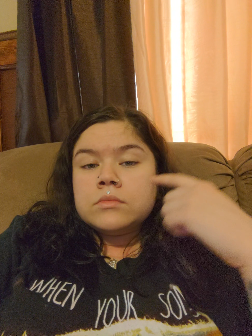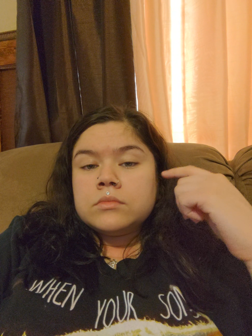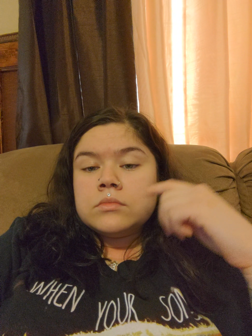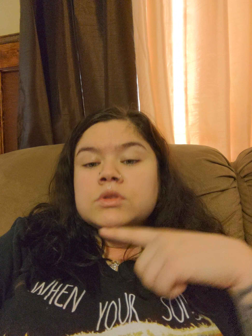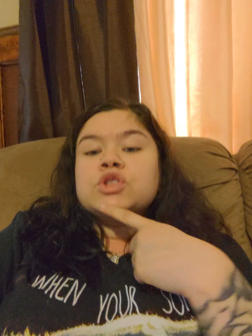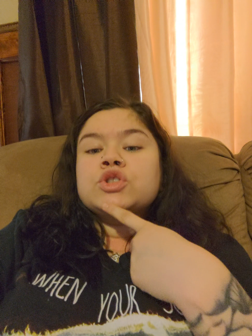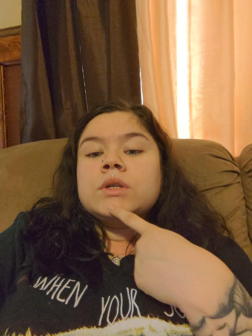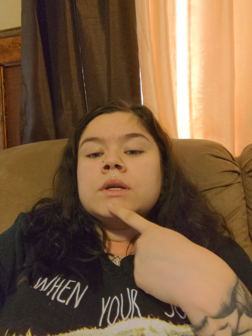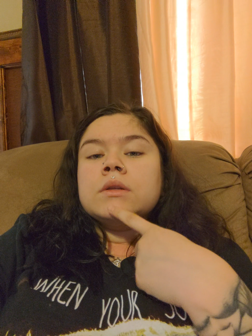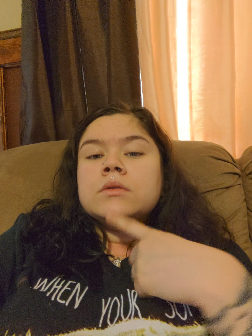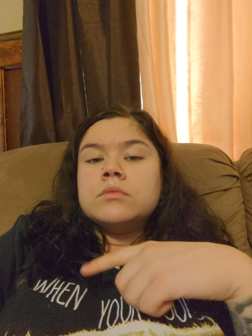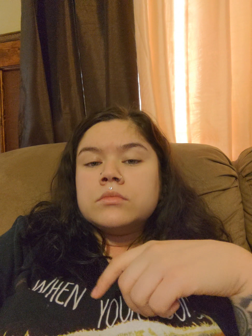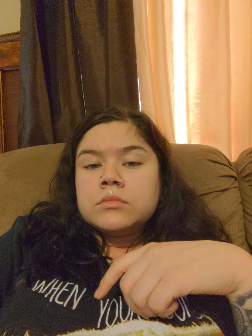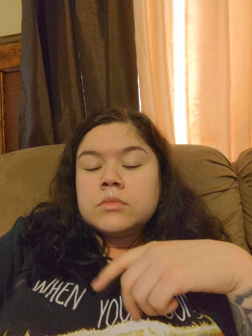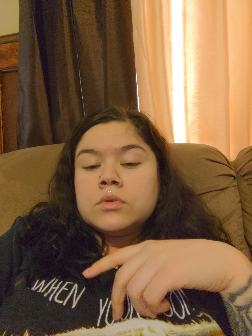chin